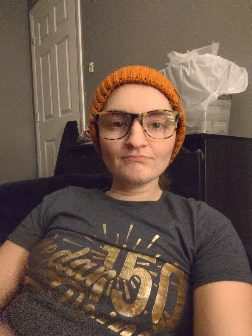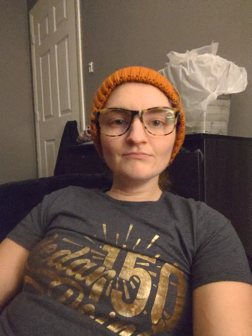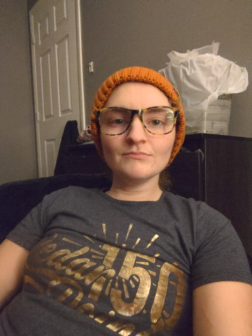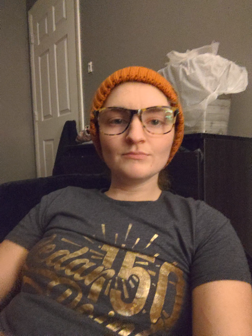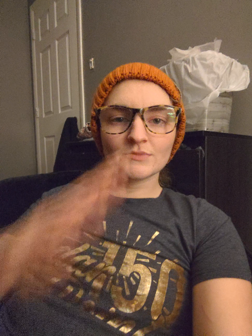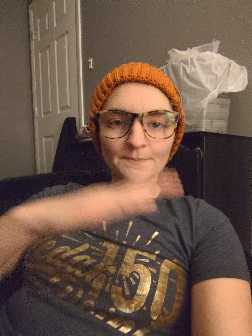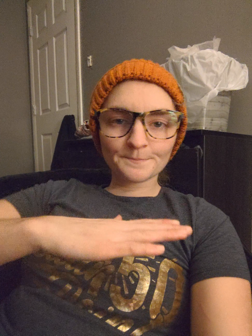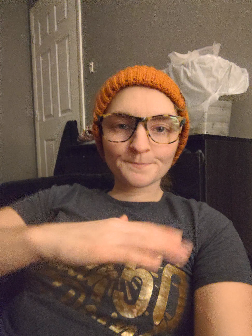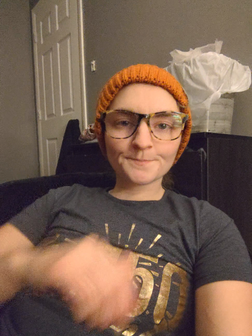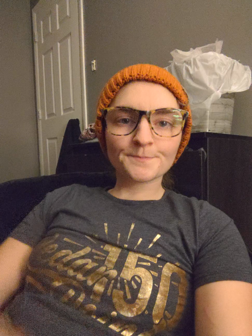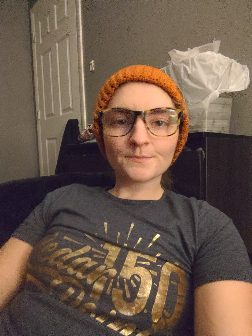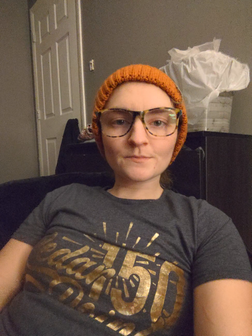table